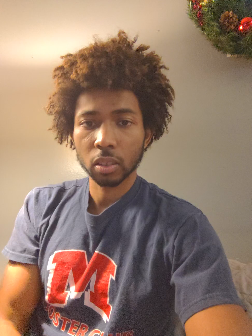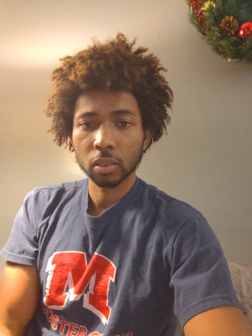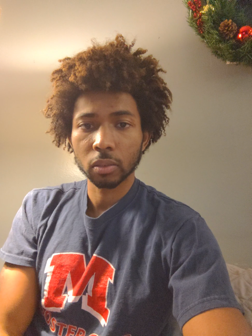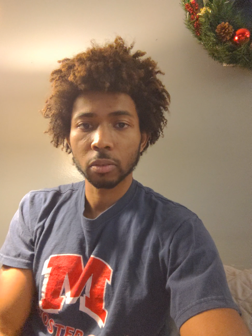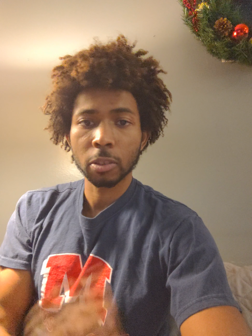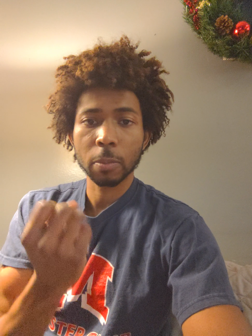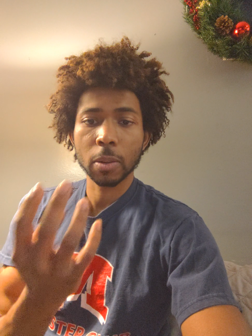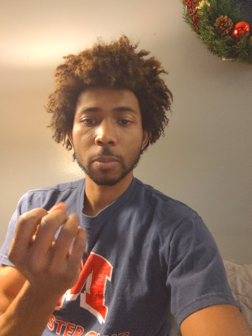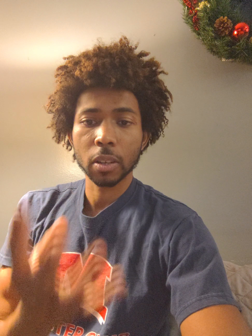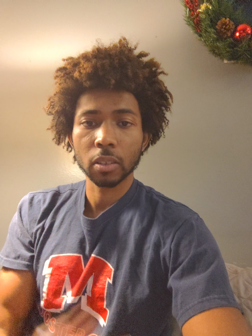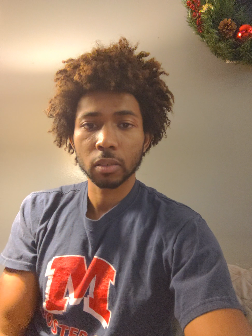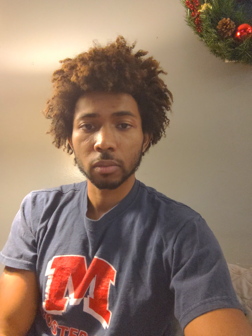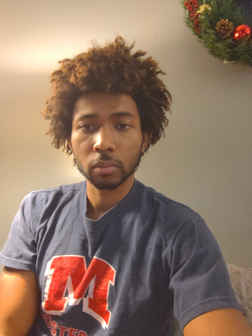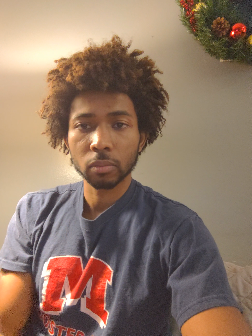many